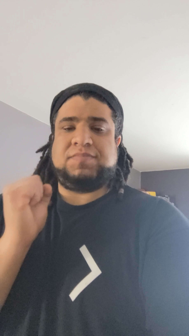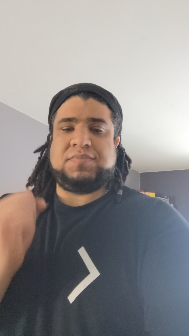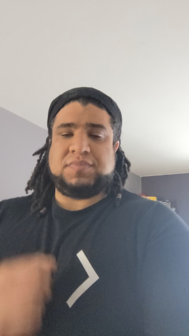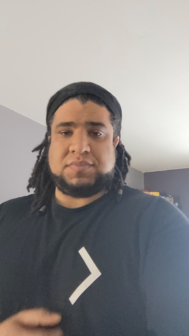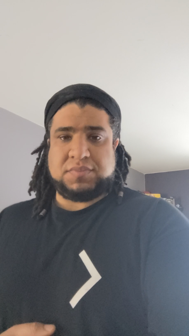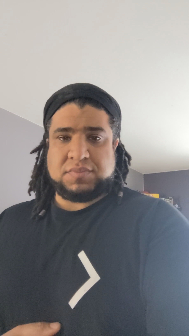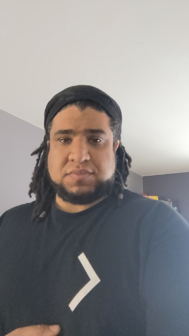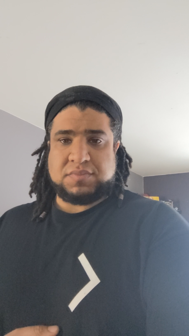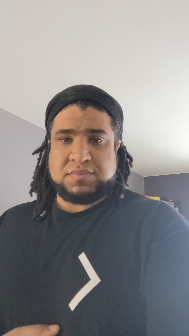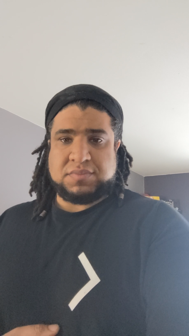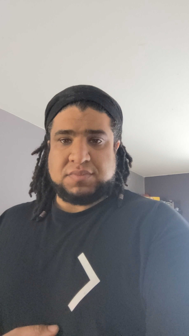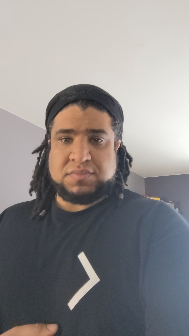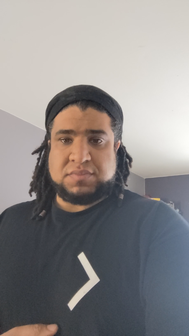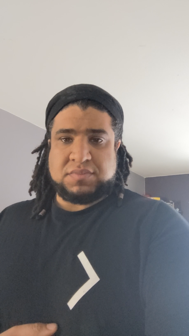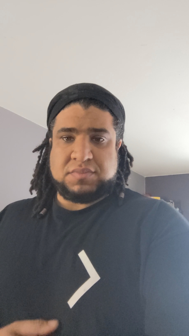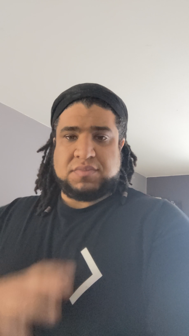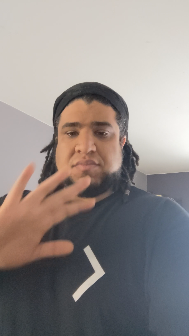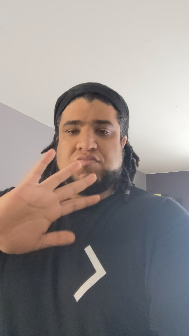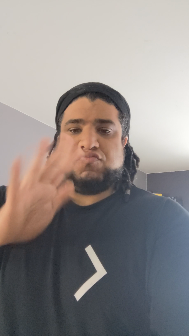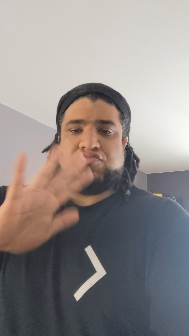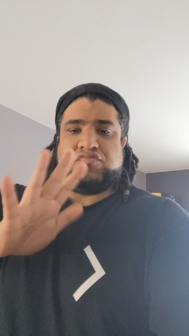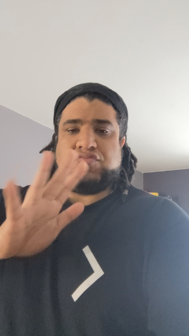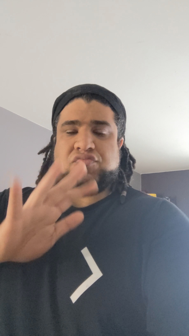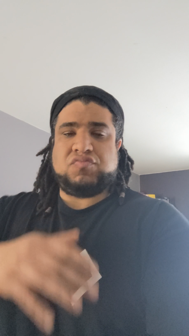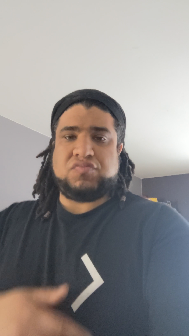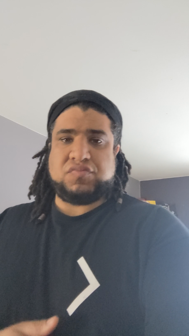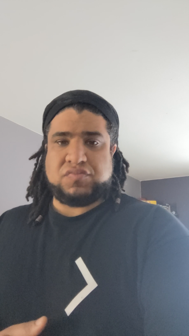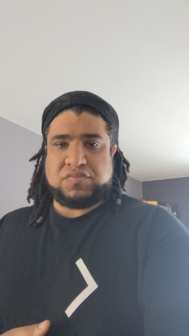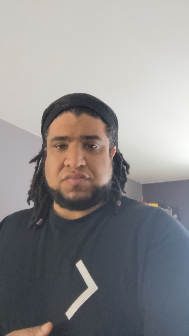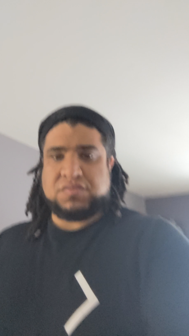cheese